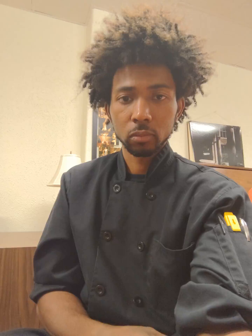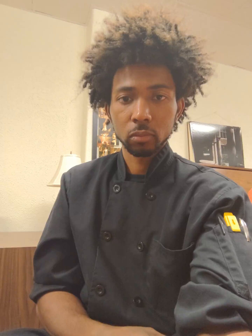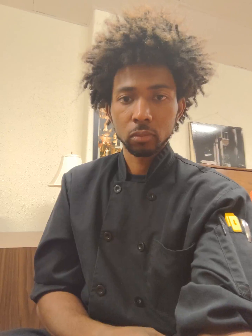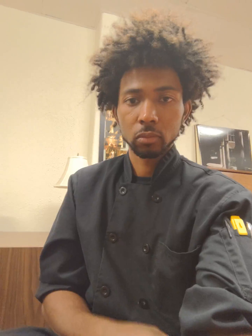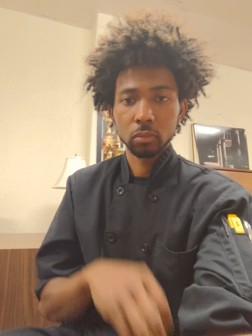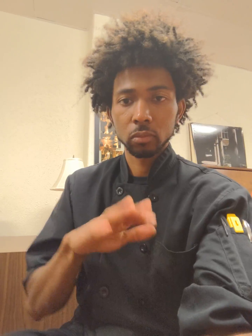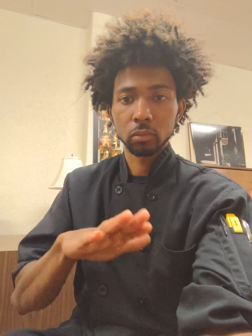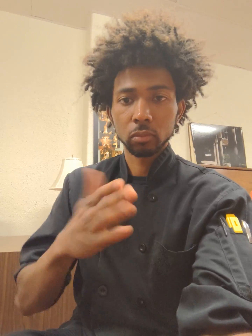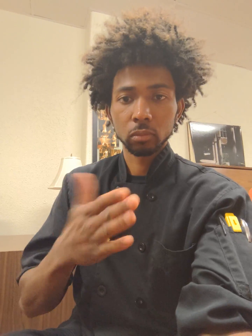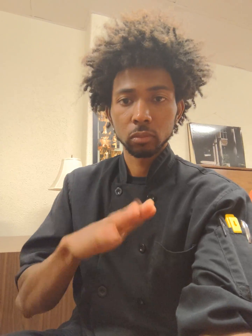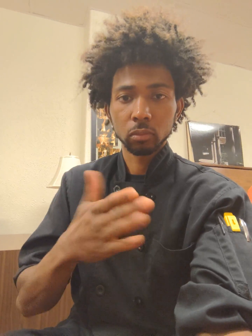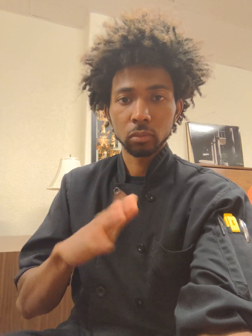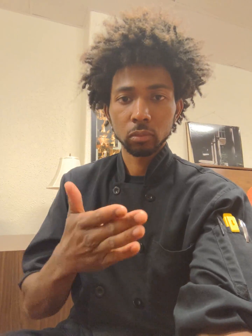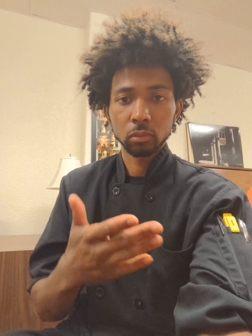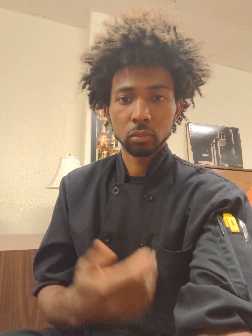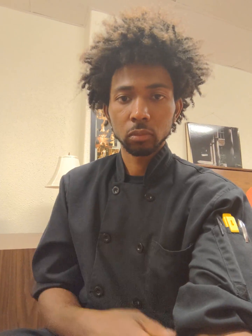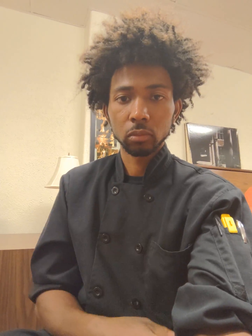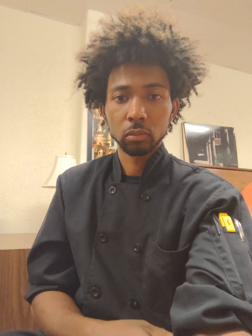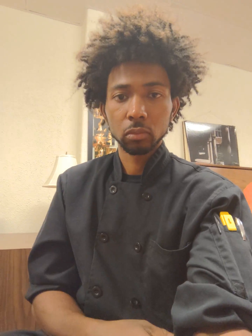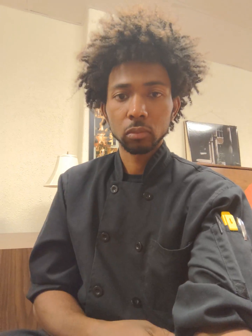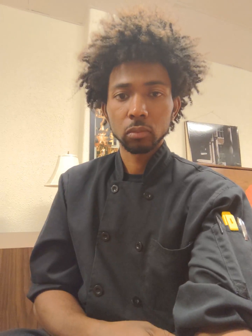cook